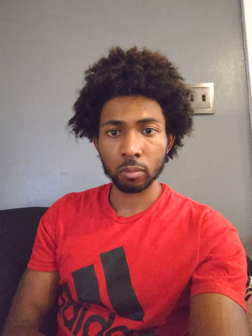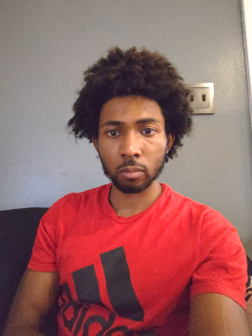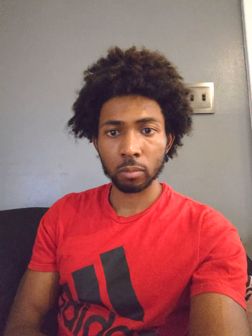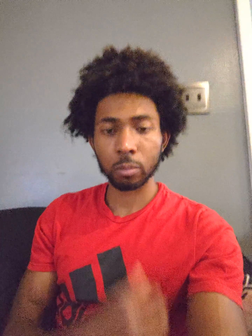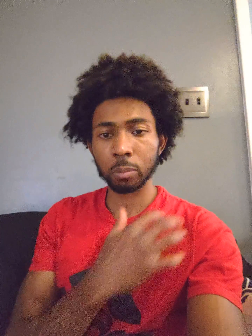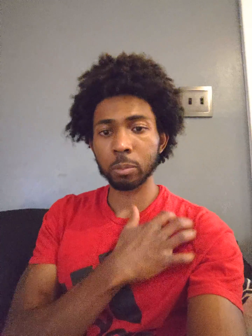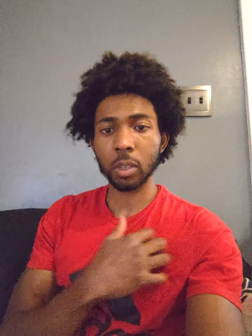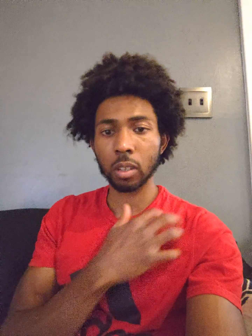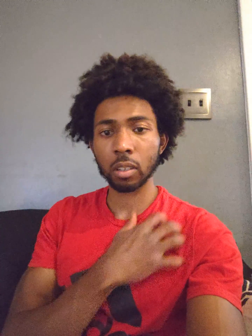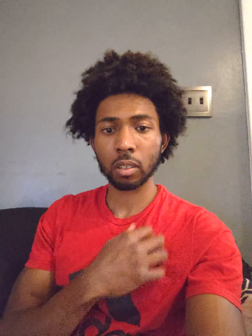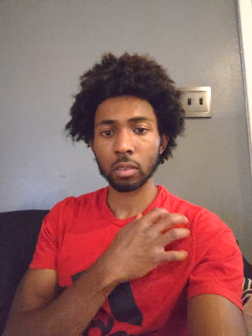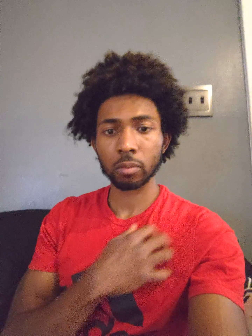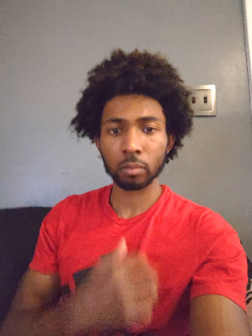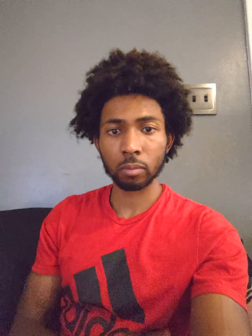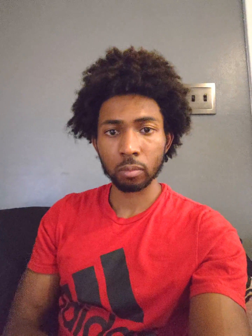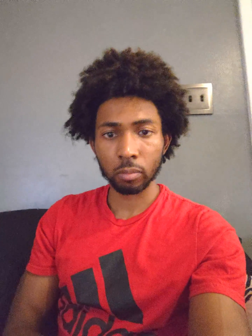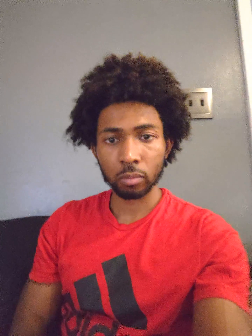bear